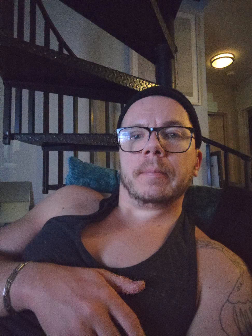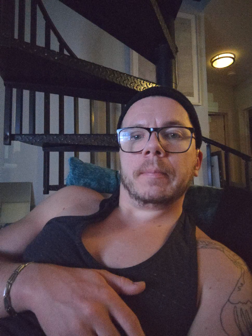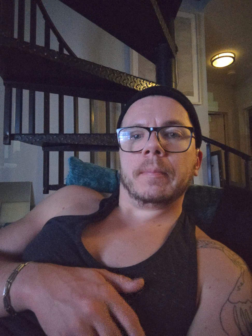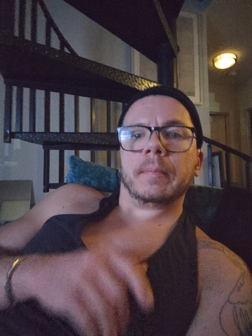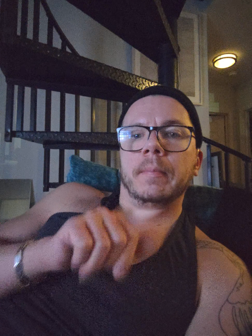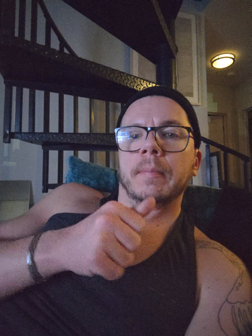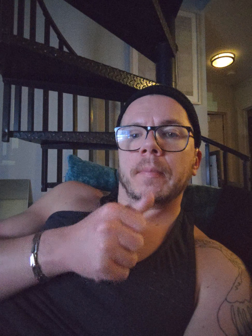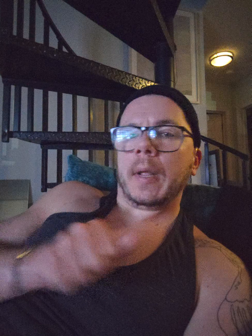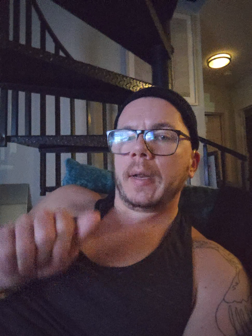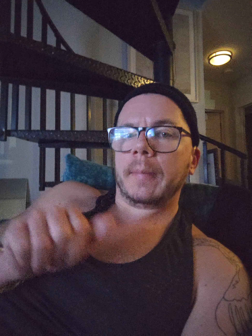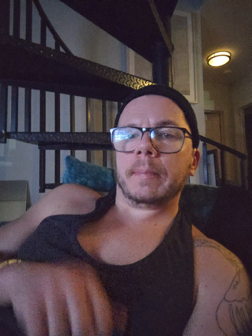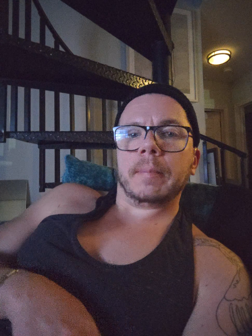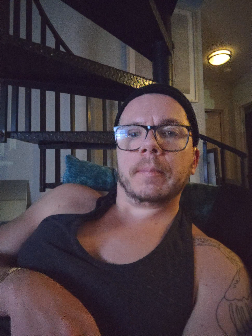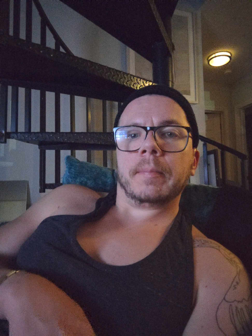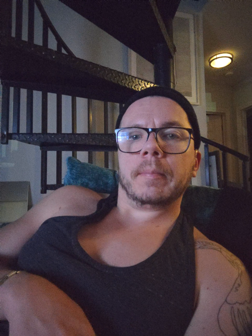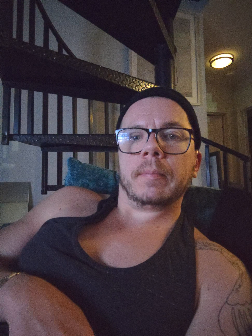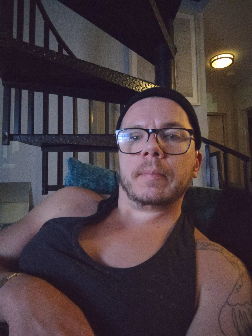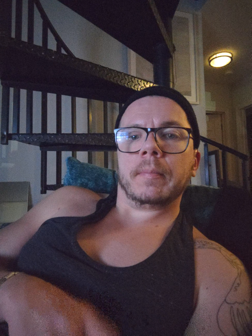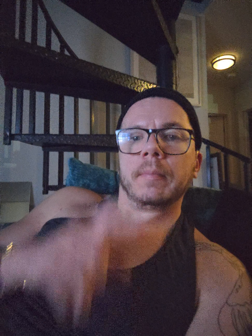any